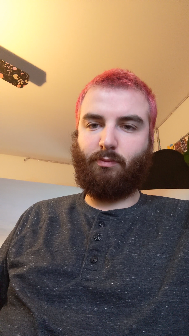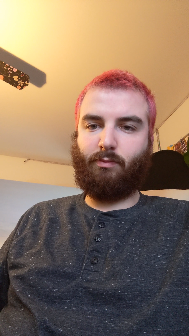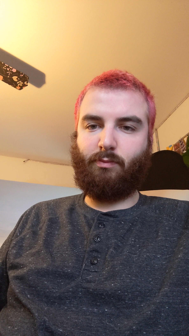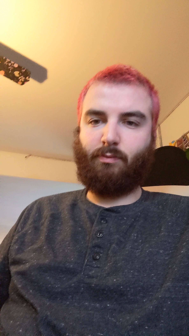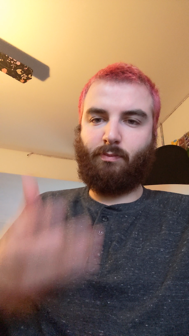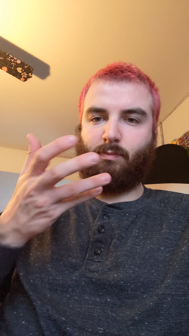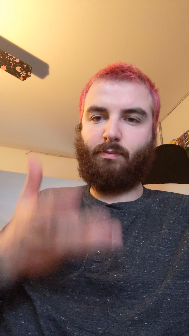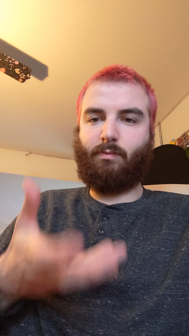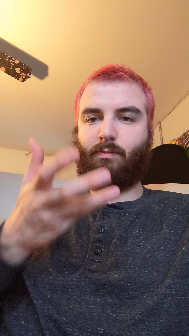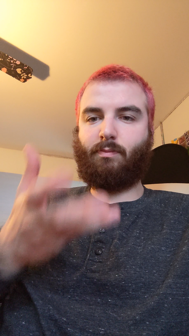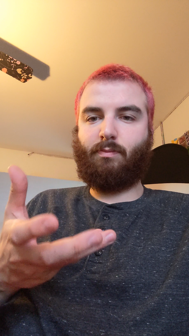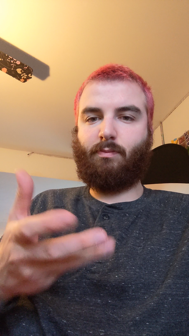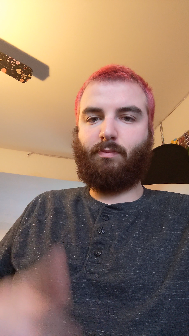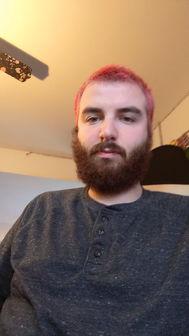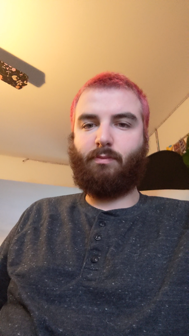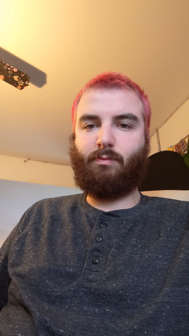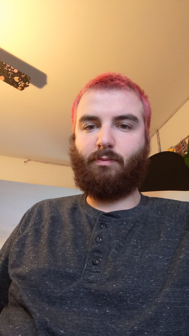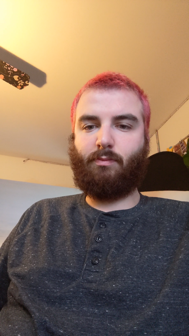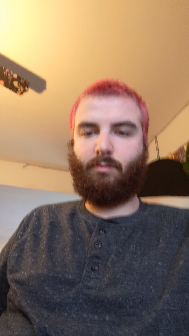heavy